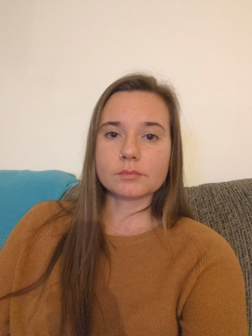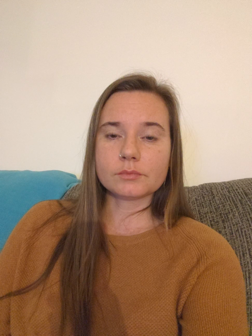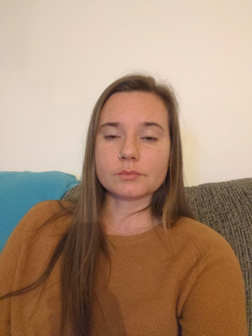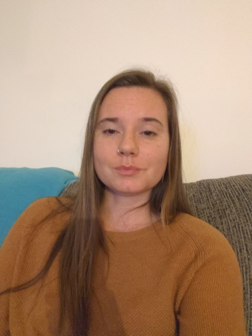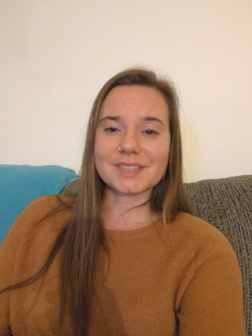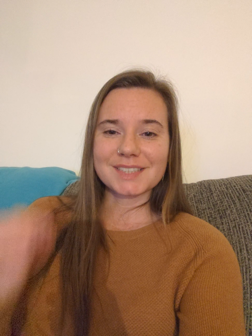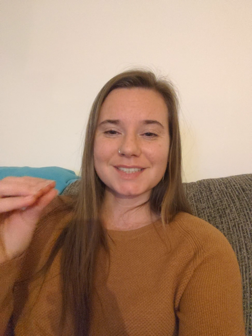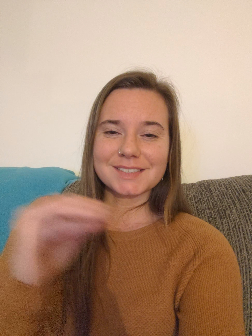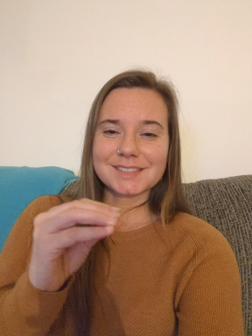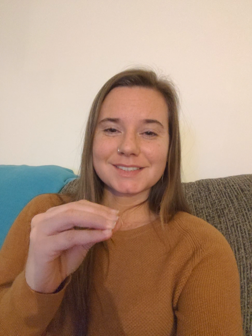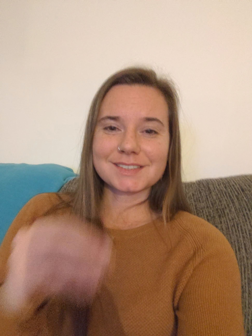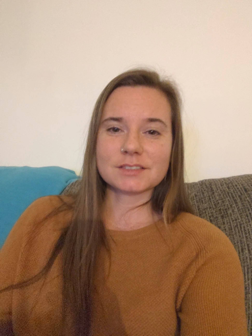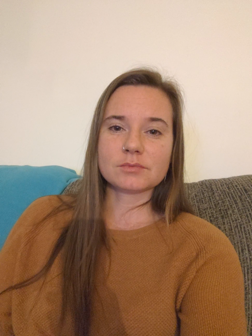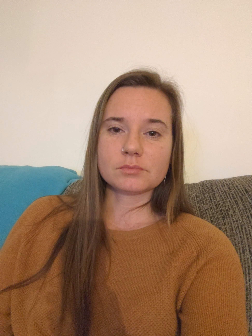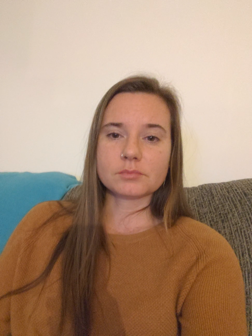kiss